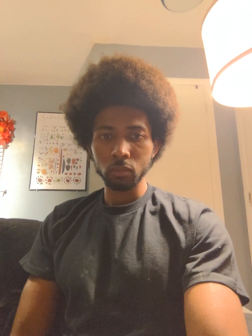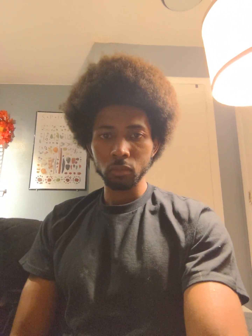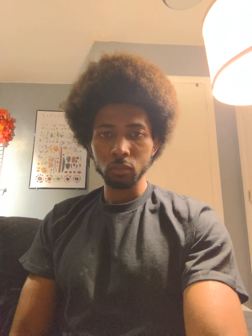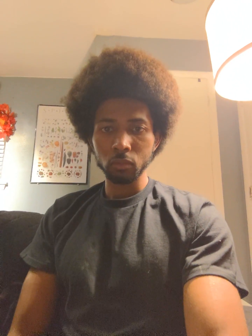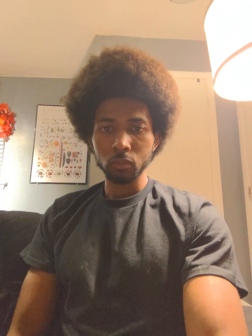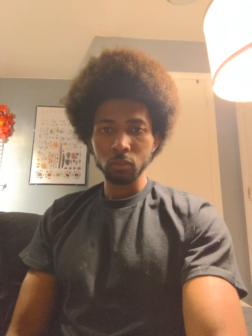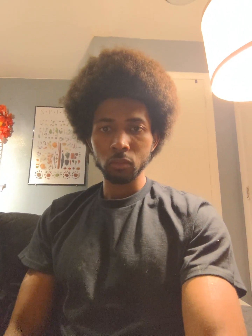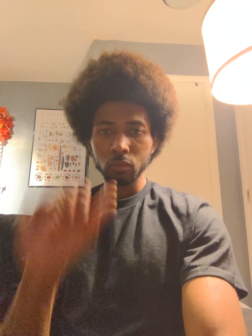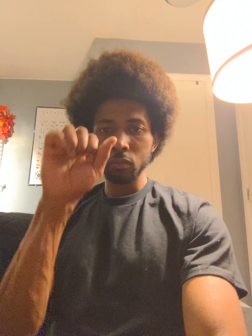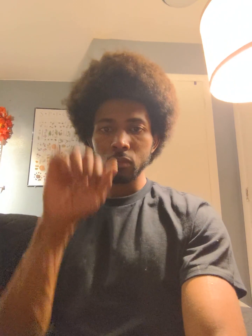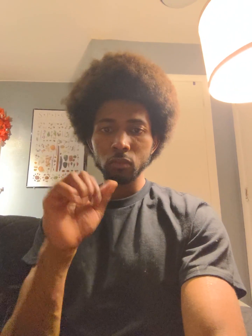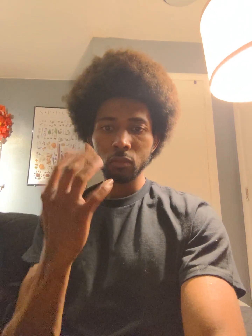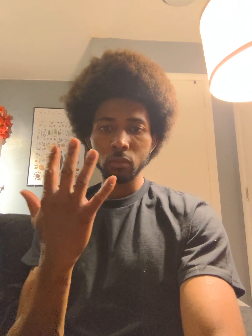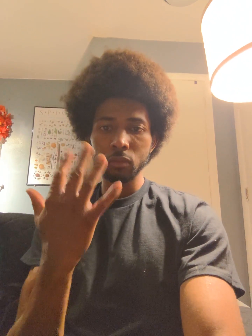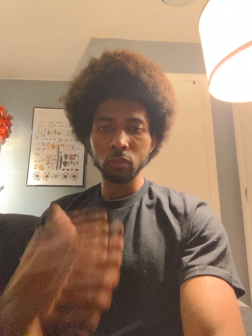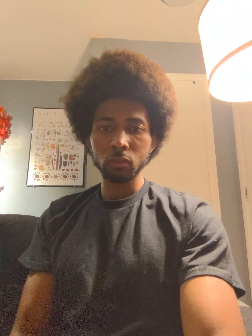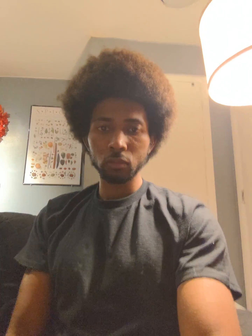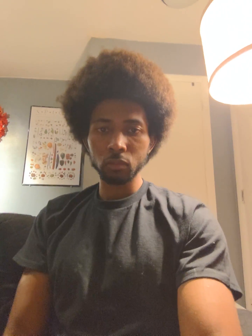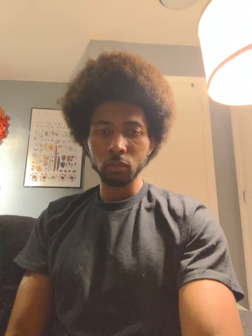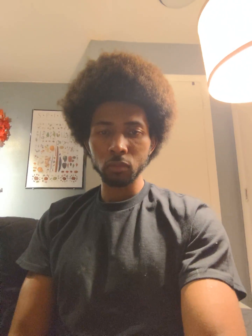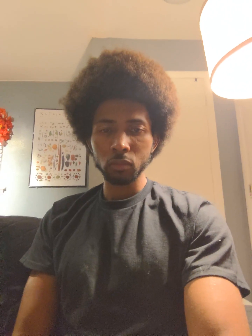gloves